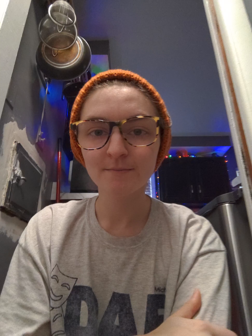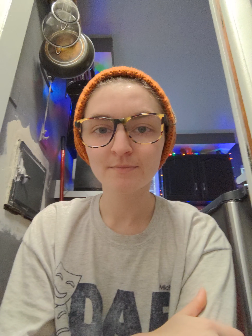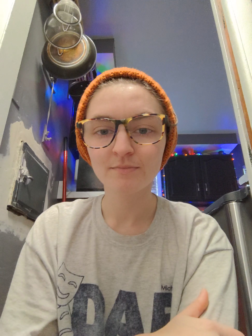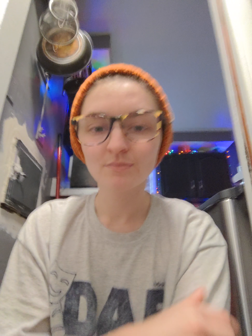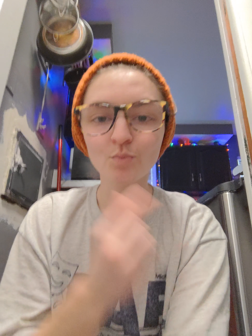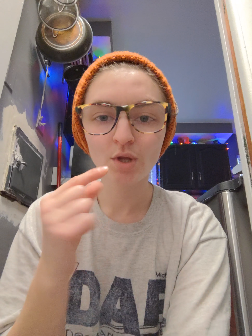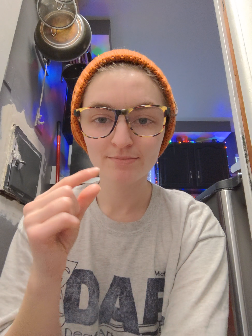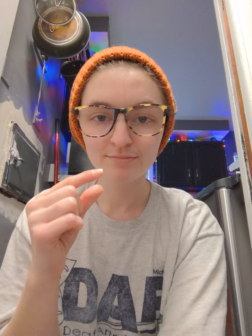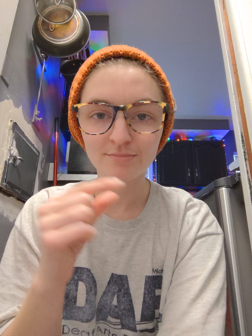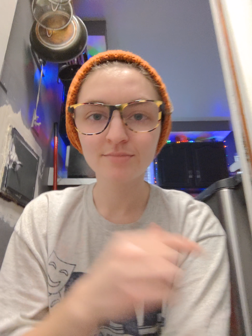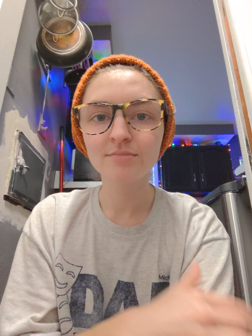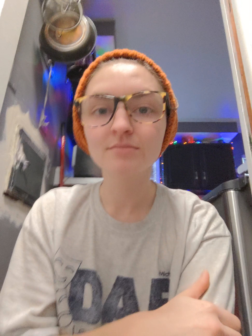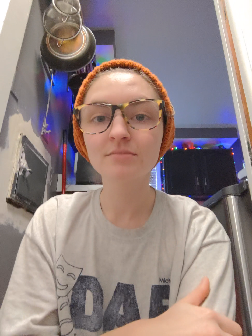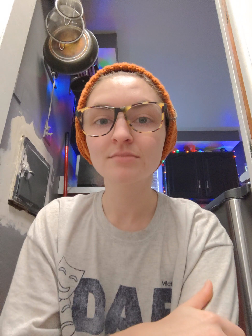green